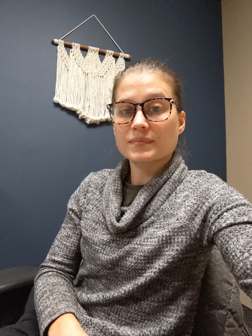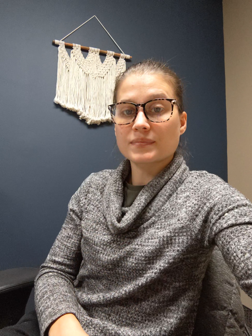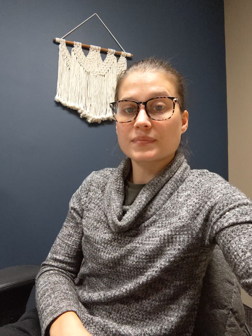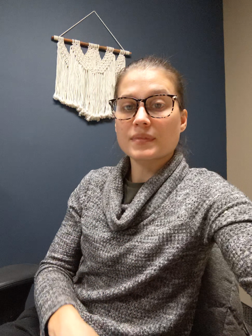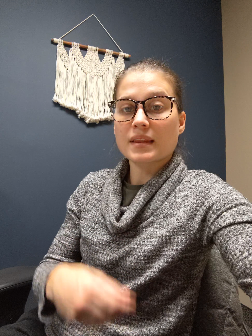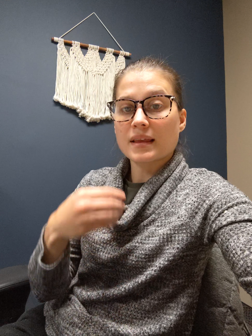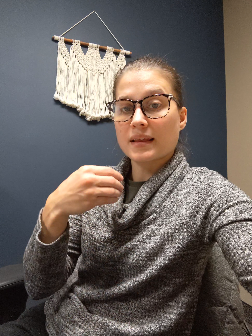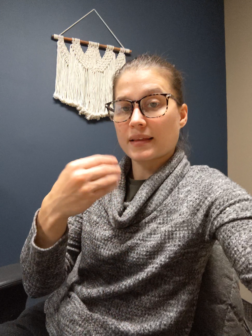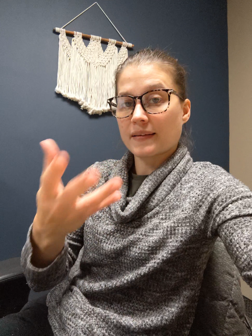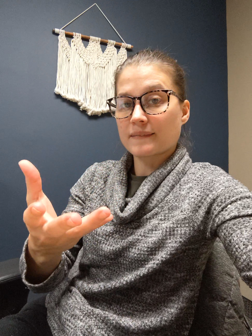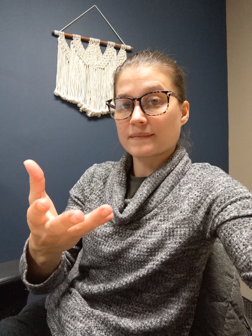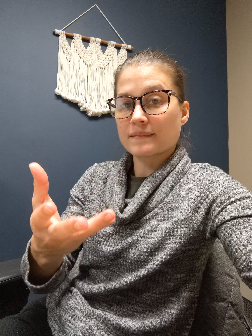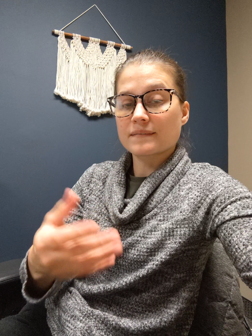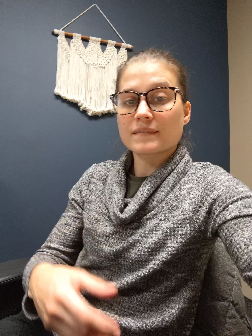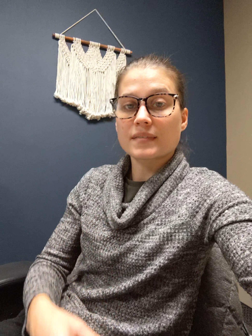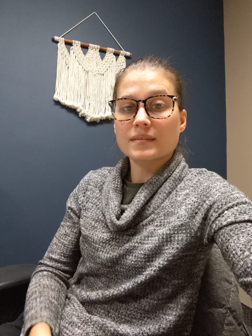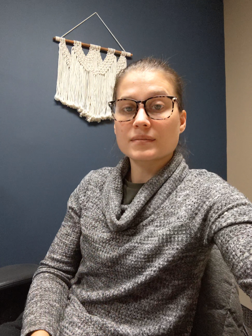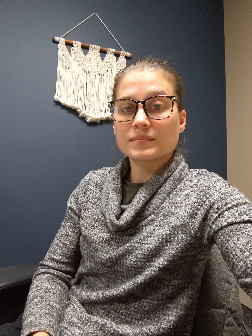give